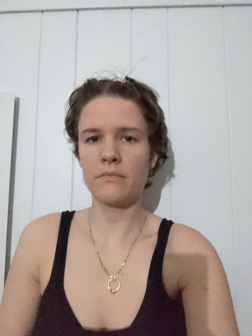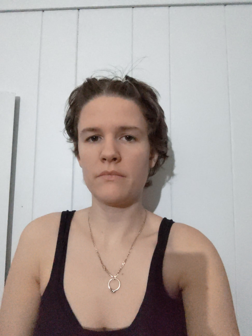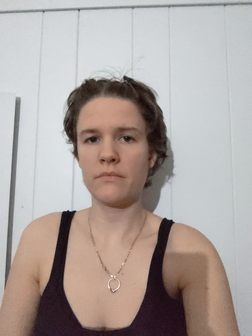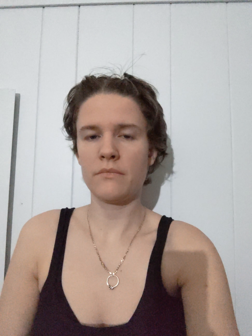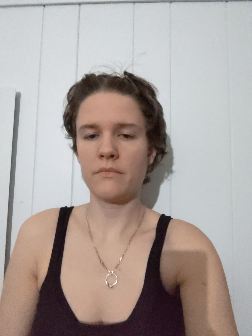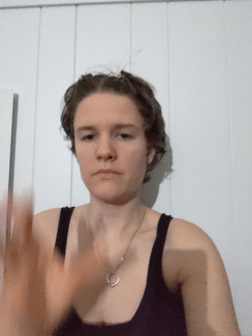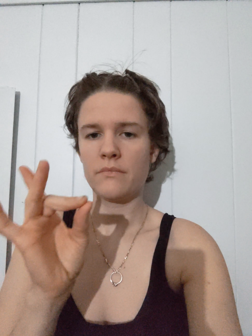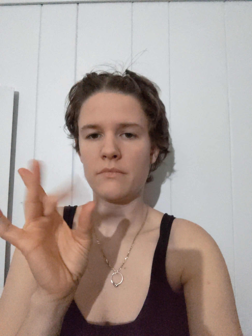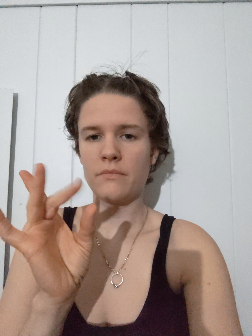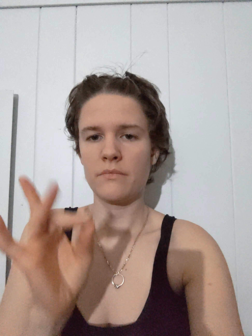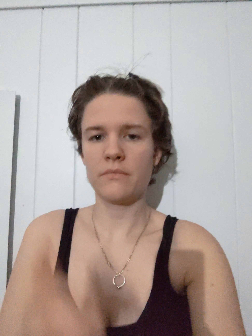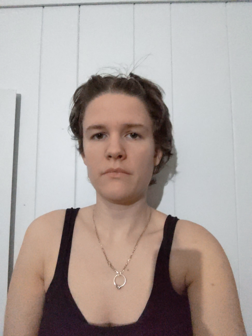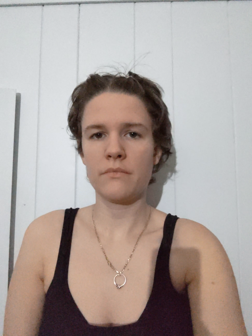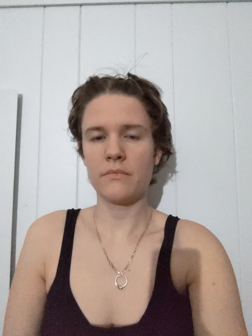sticky